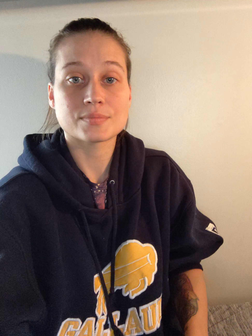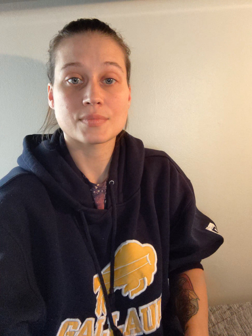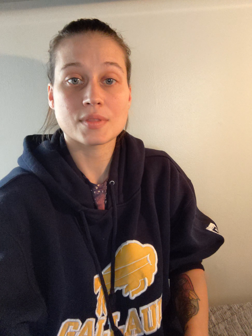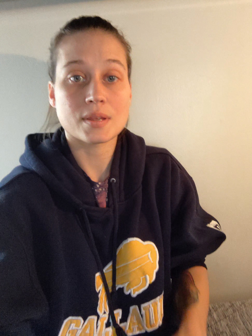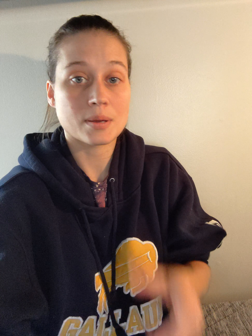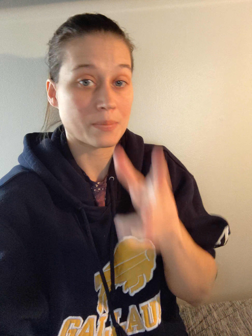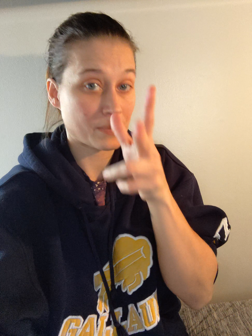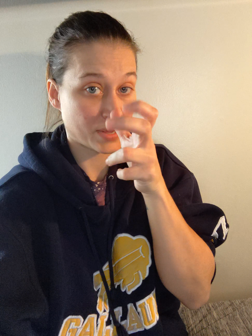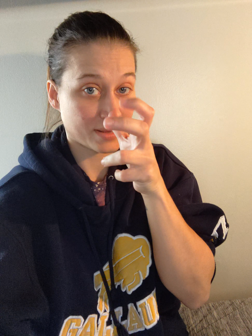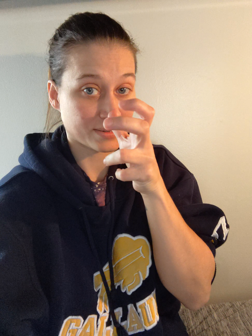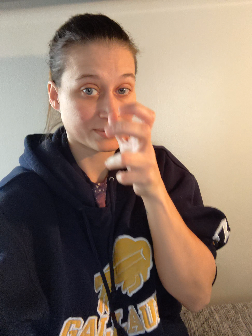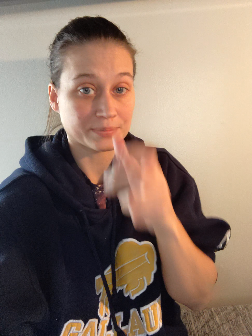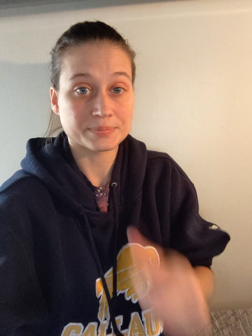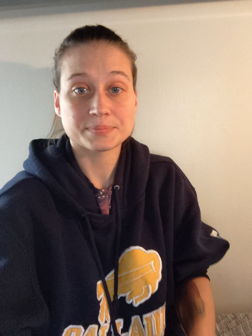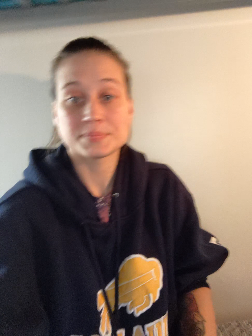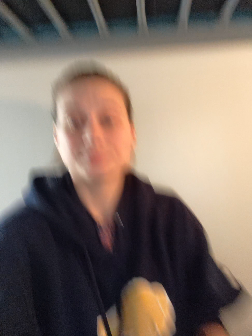bug